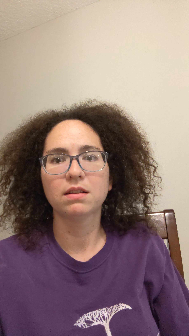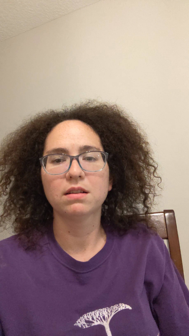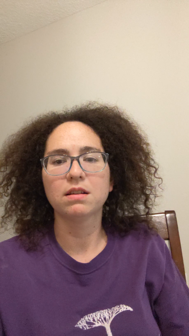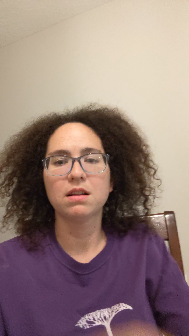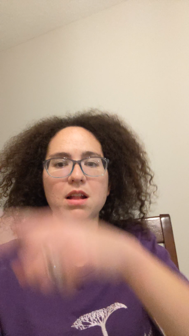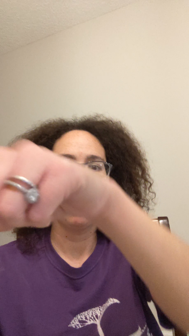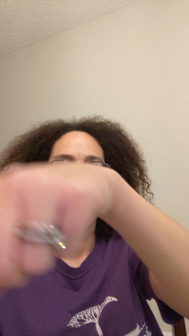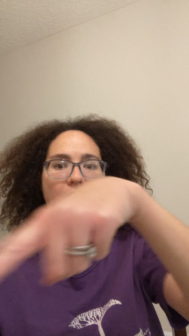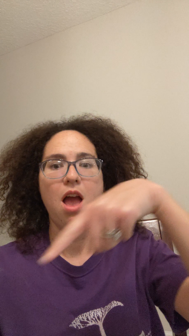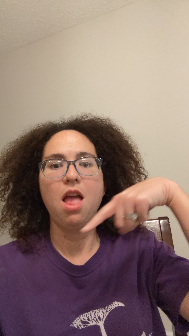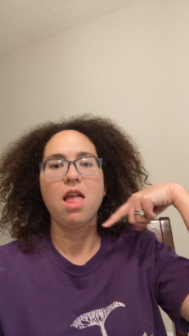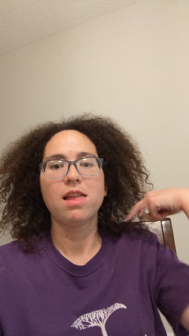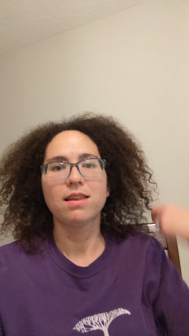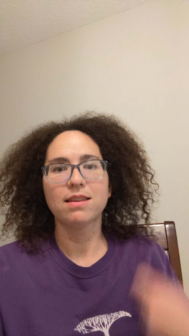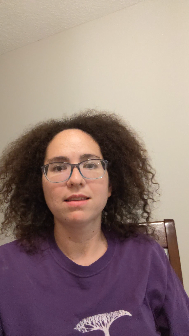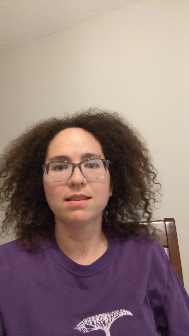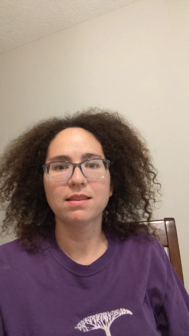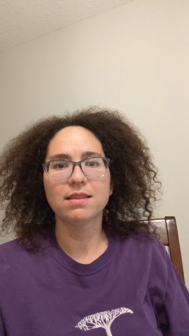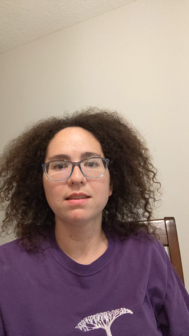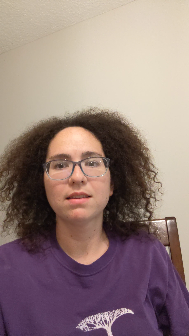long